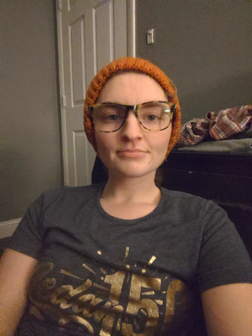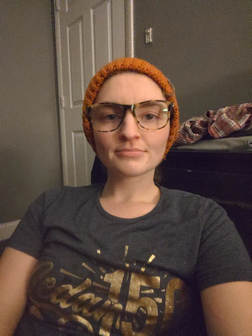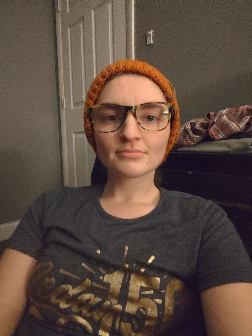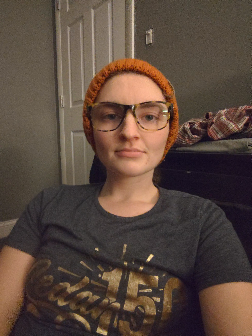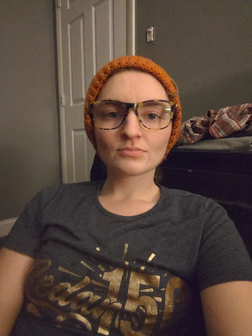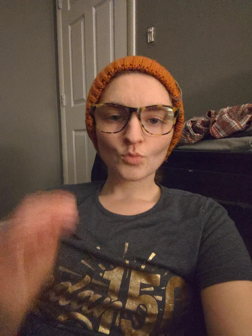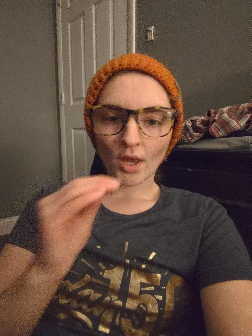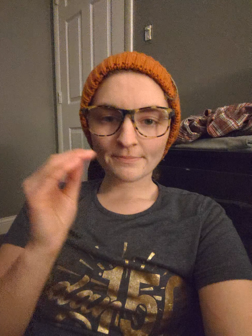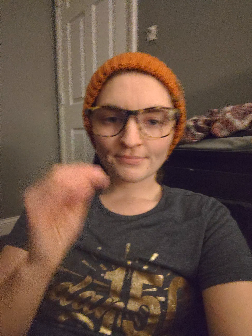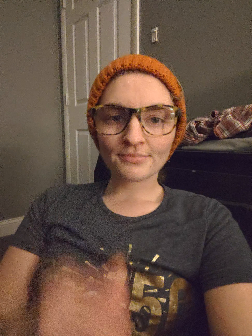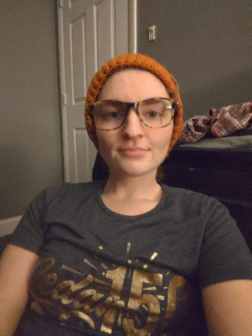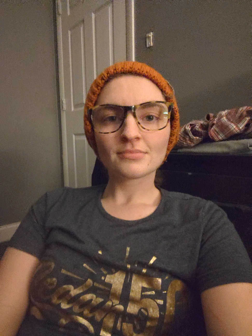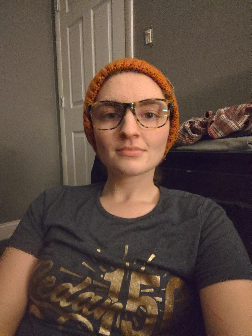kiss